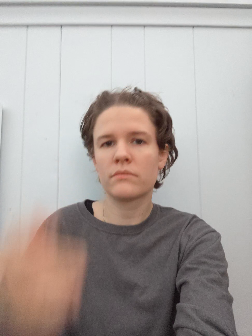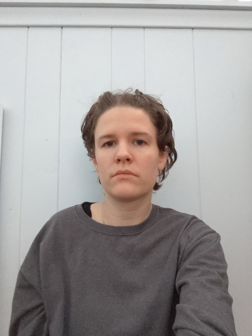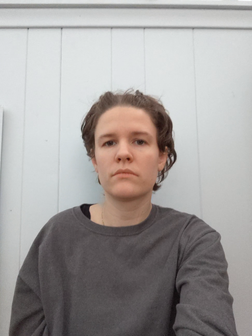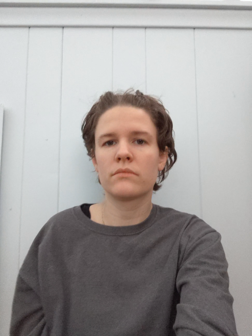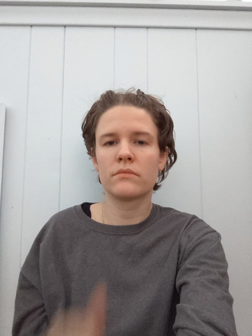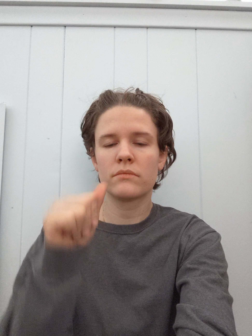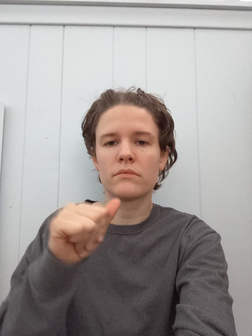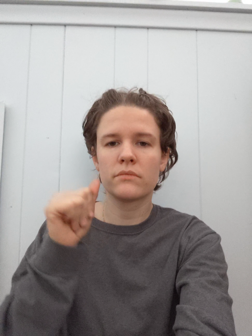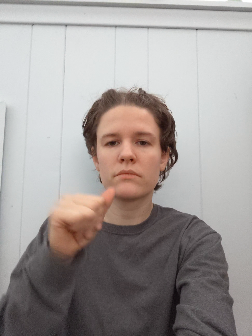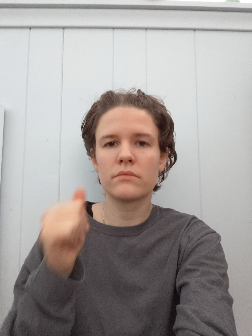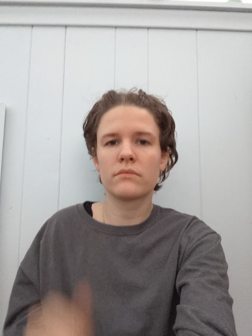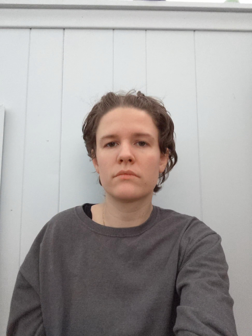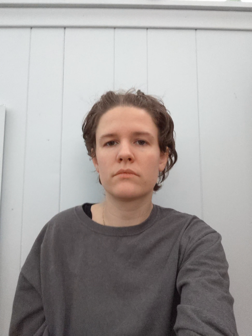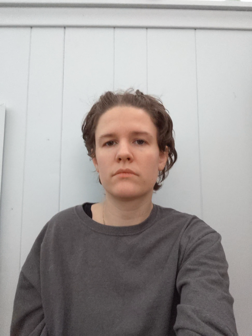aunt